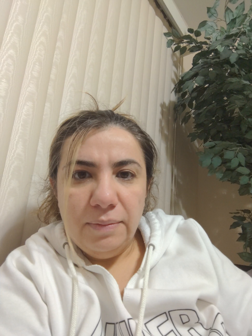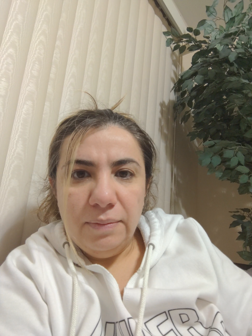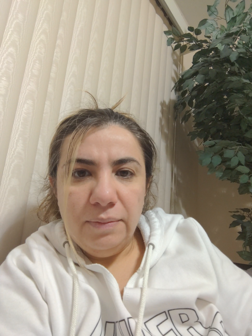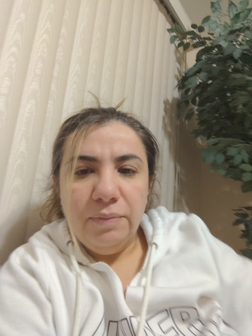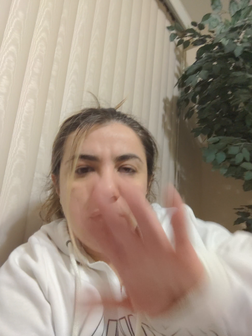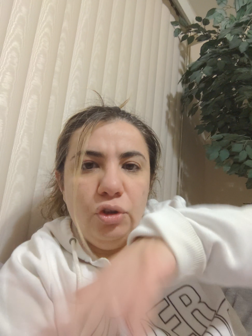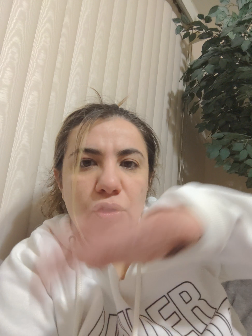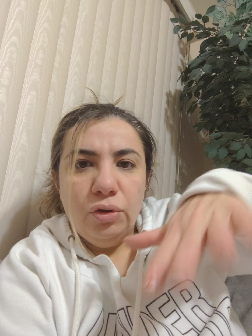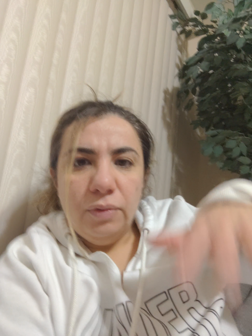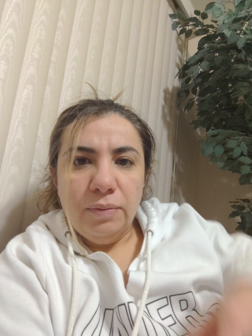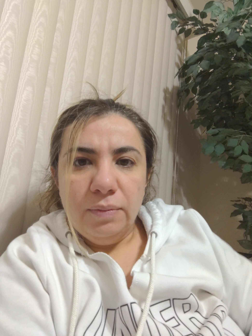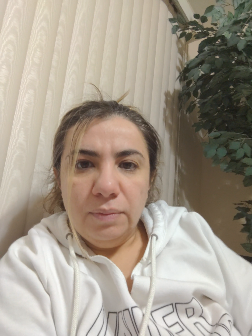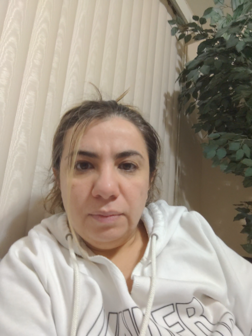child